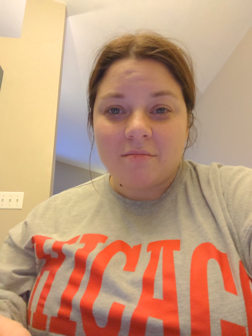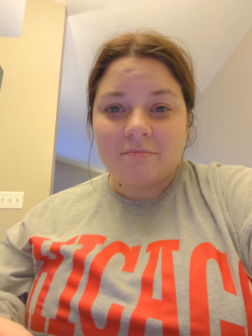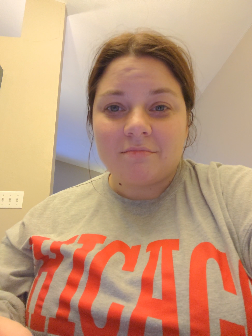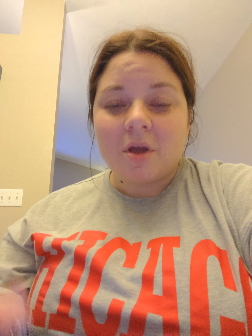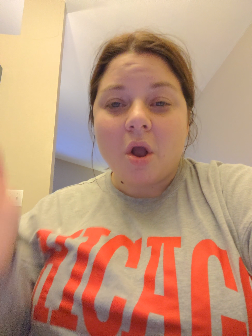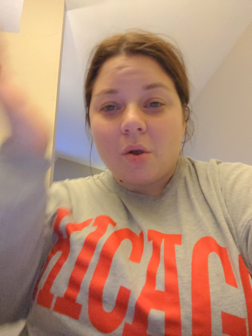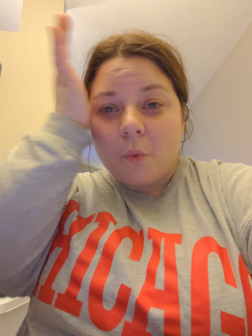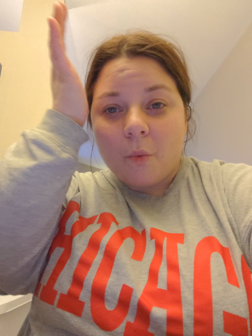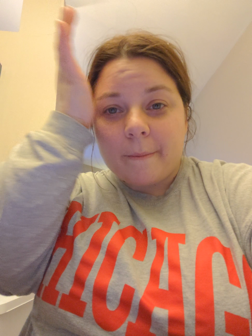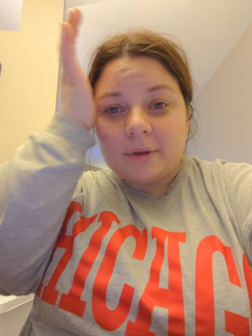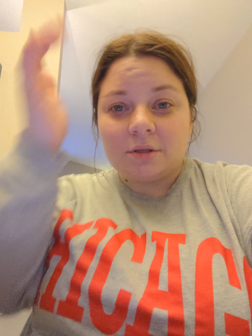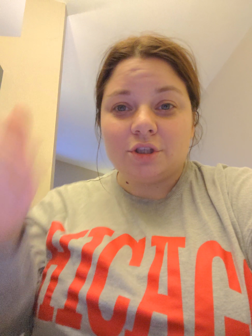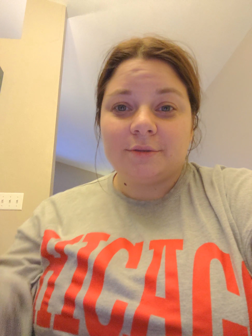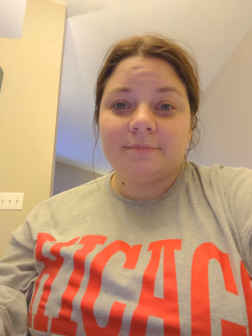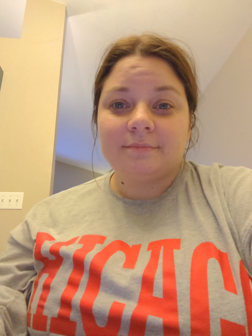garbage